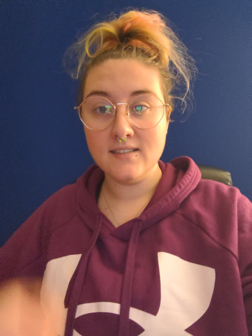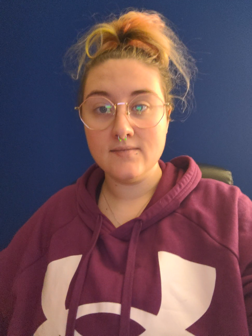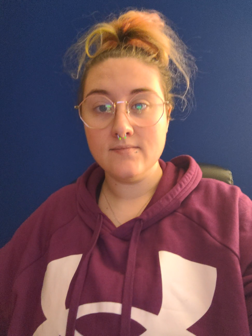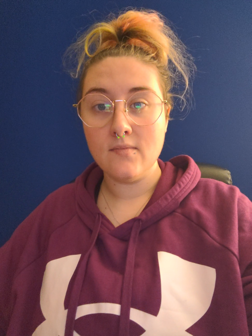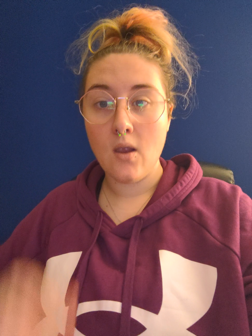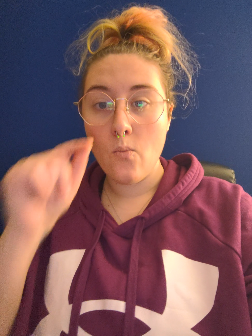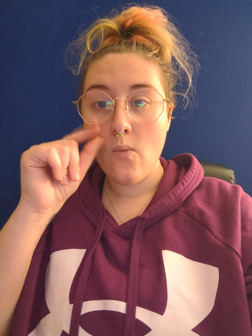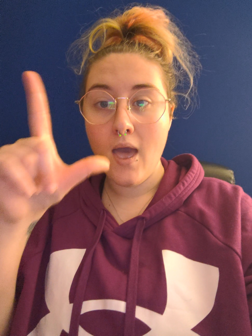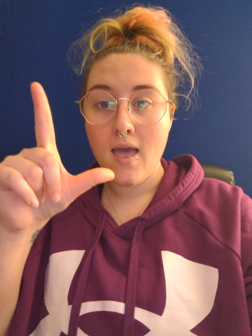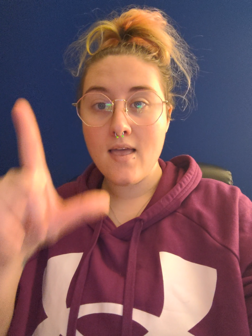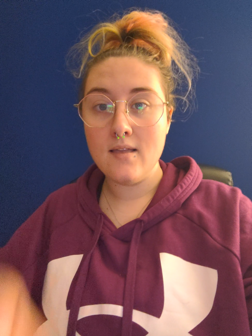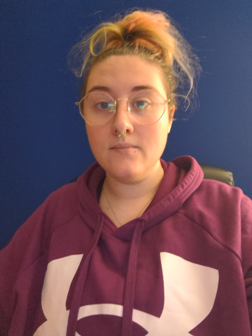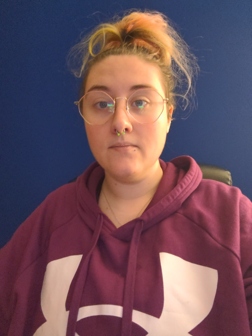wake